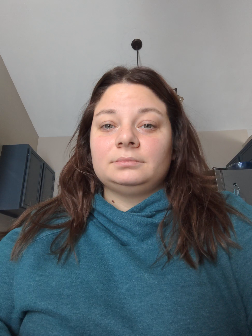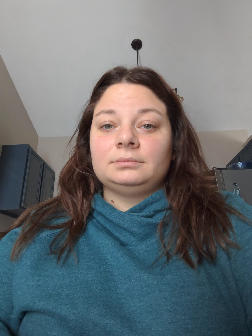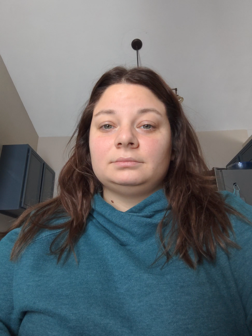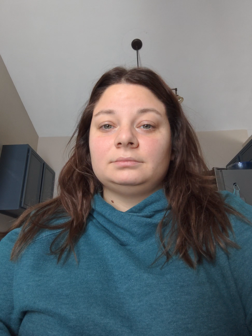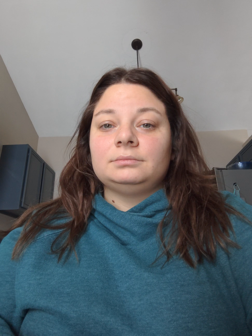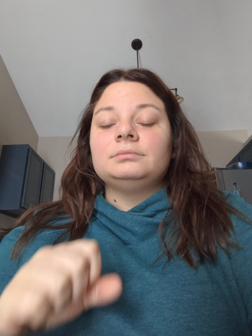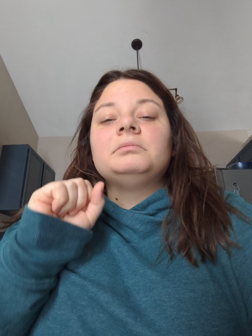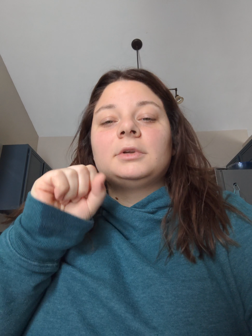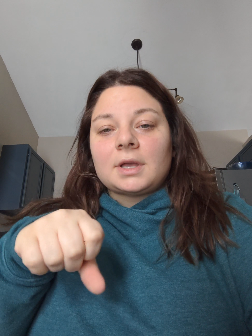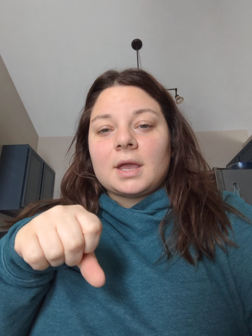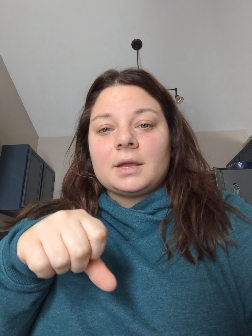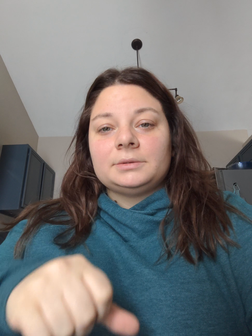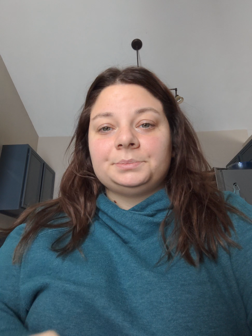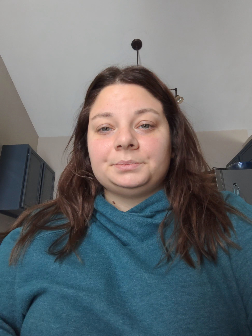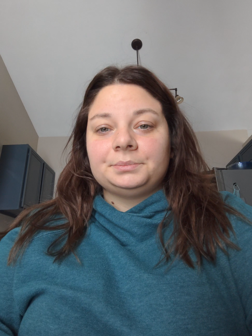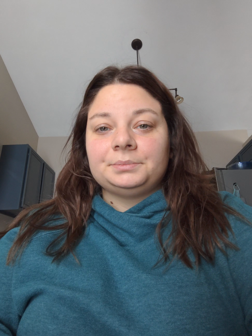can